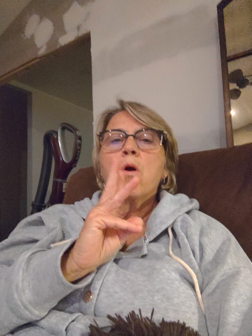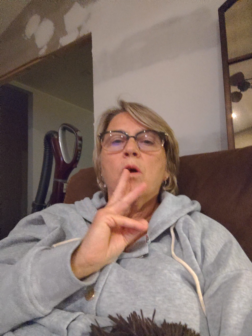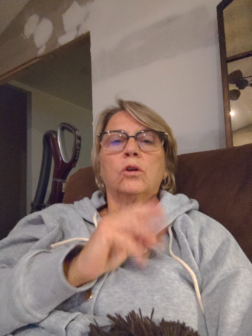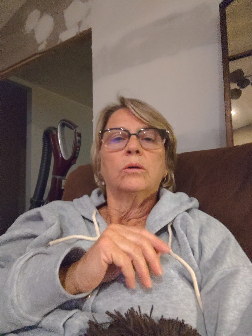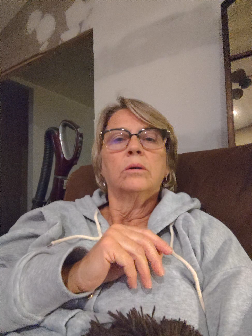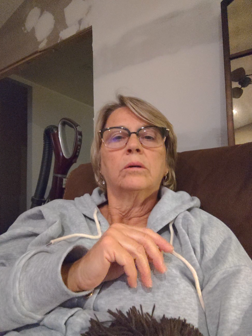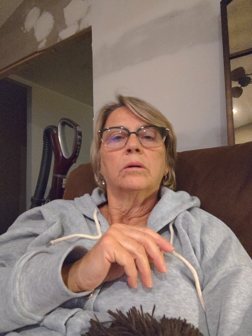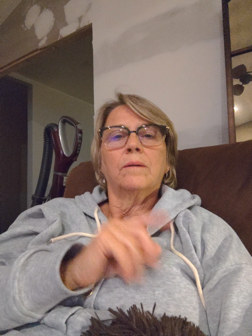water